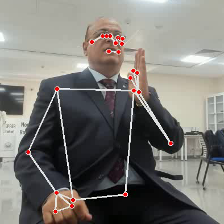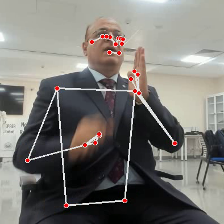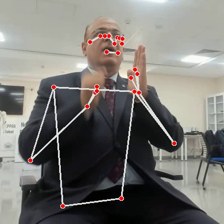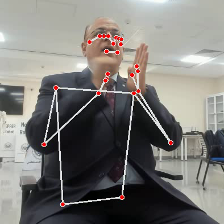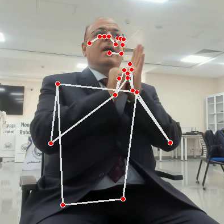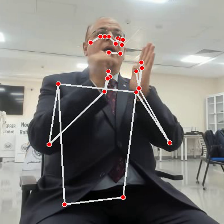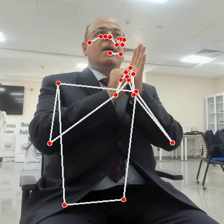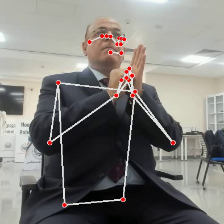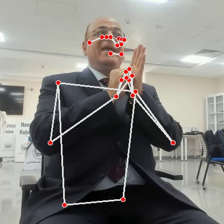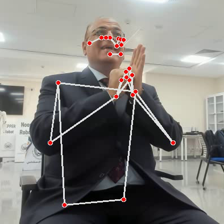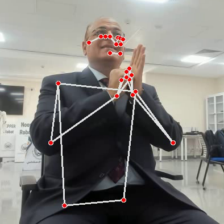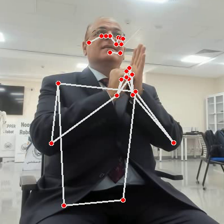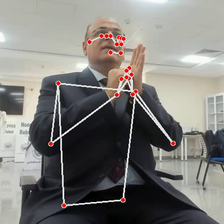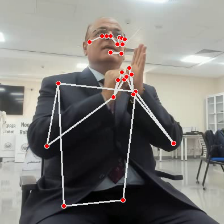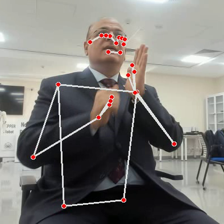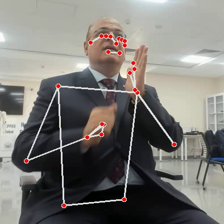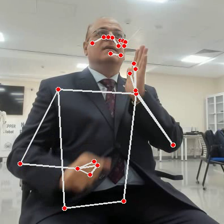manzel